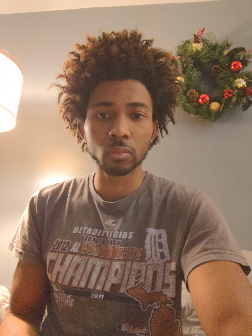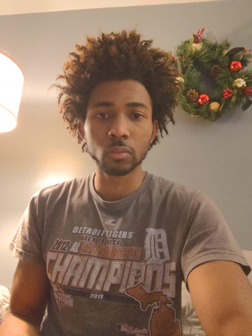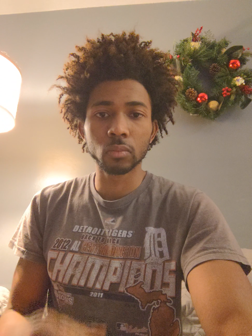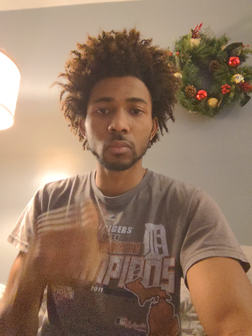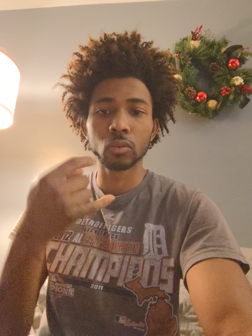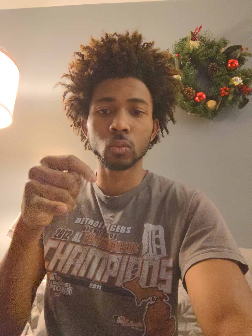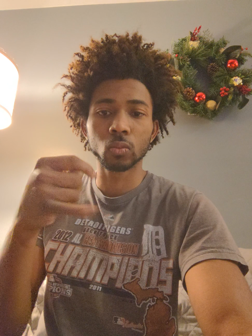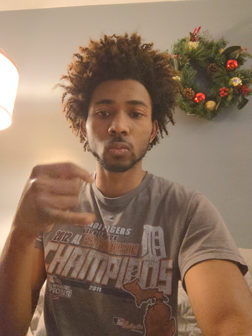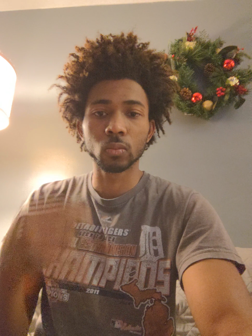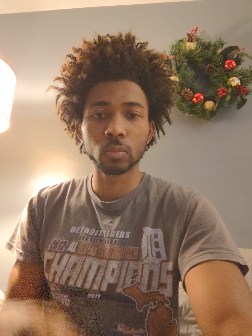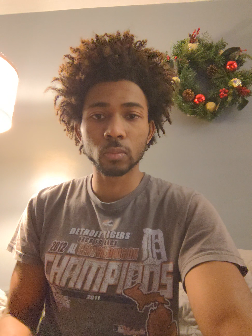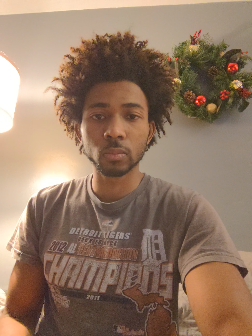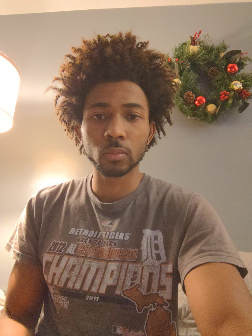toy